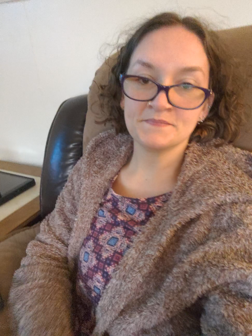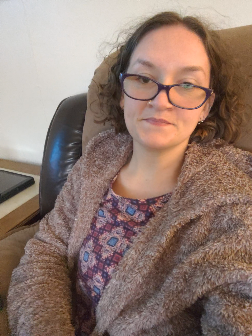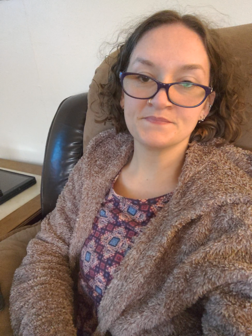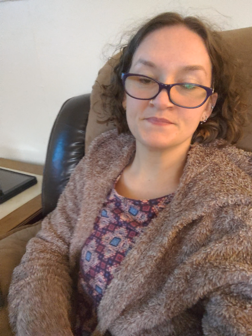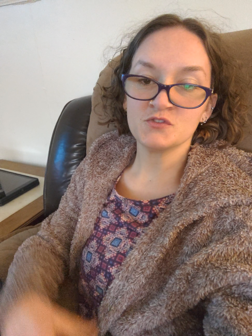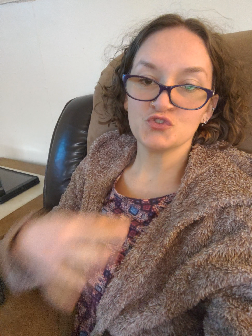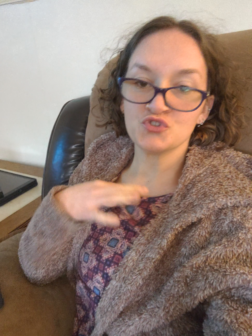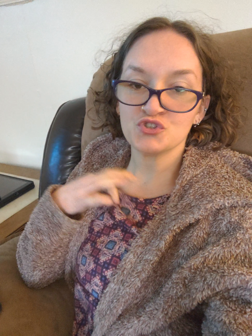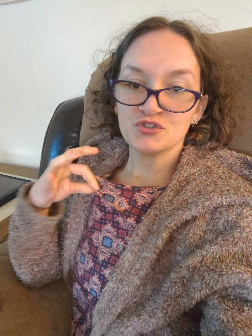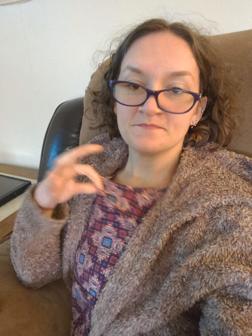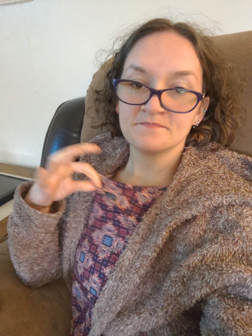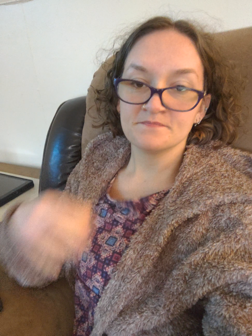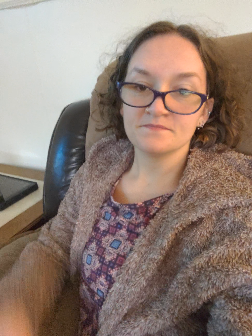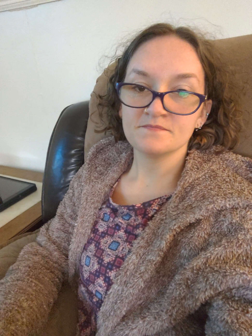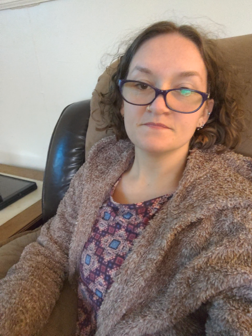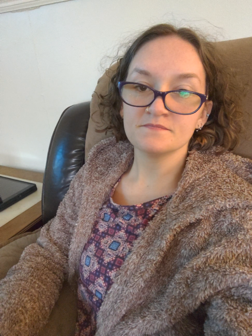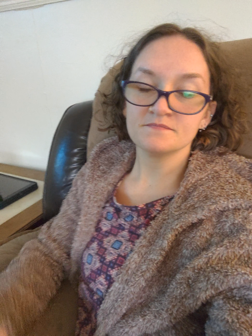shirt